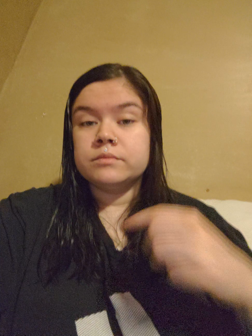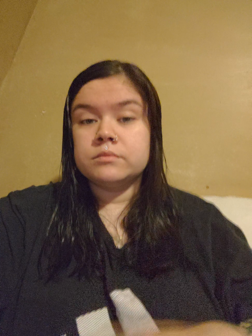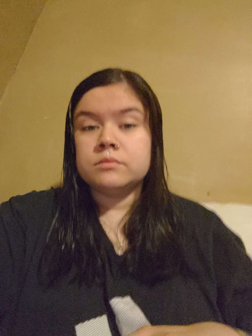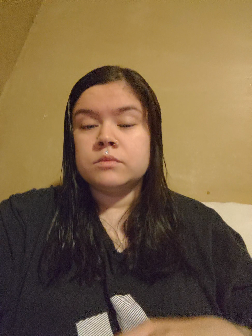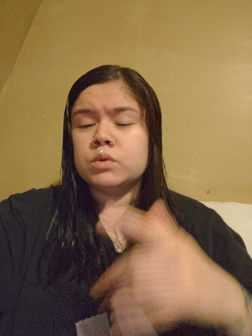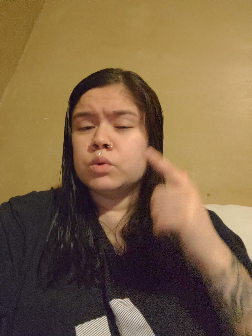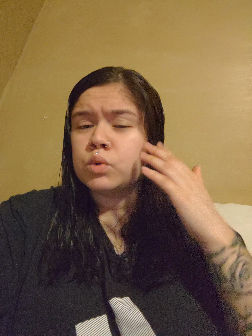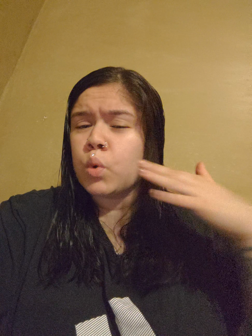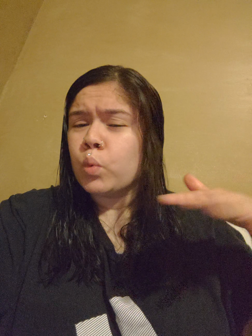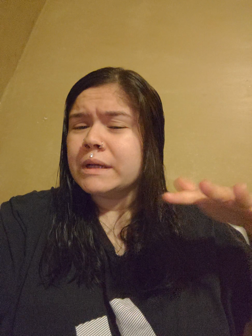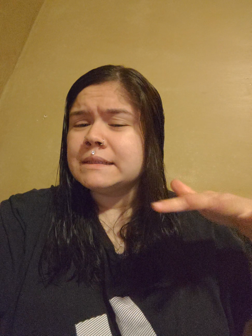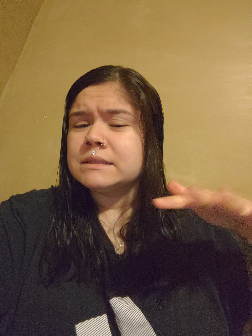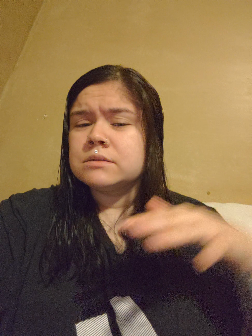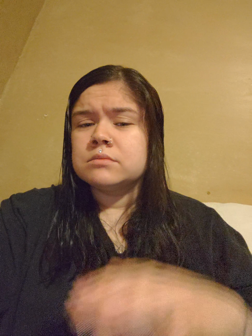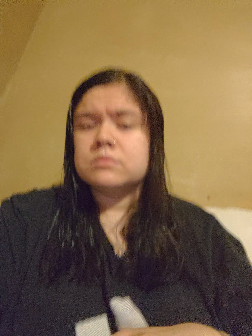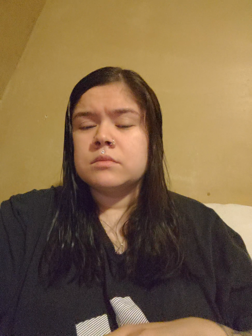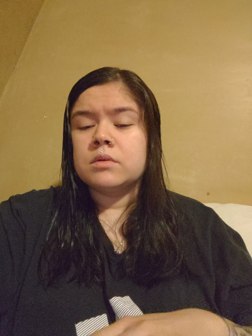noisy